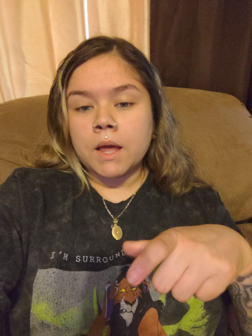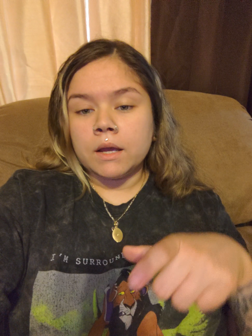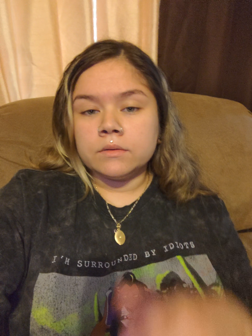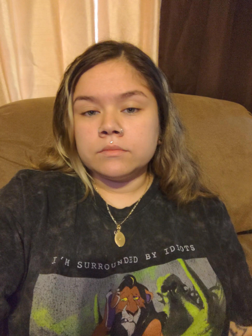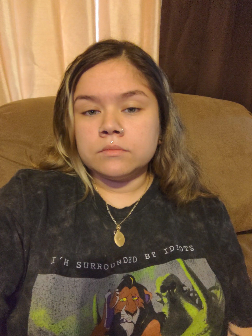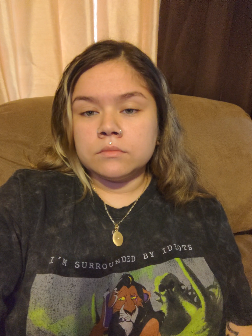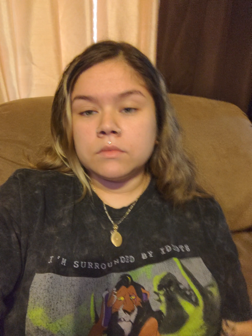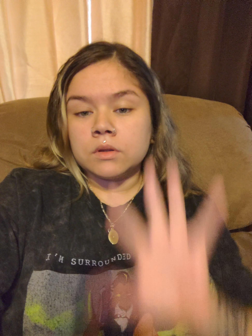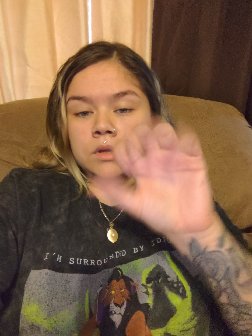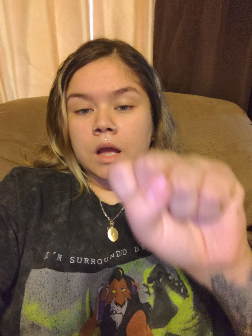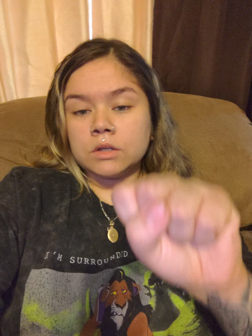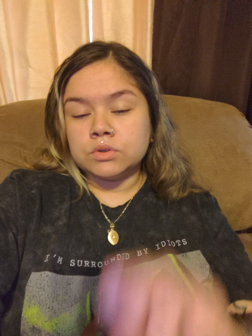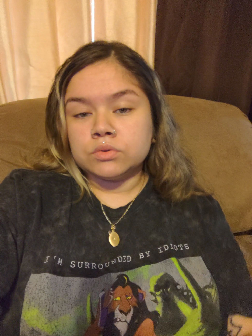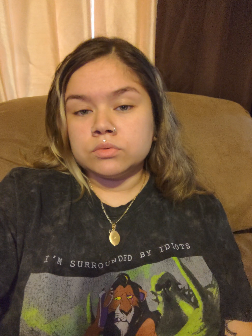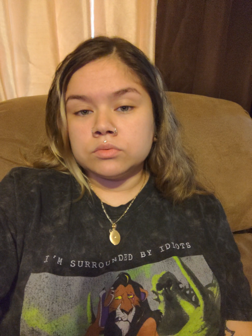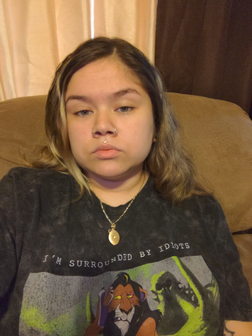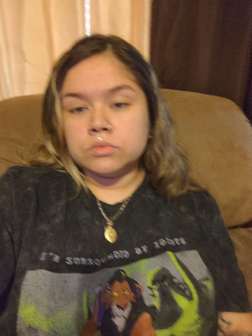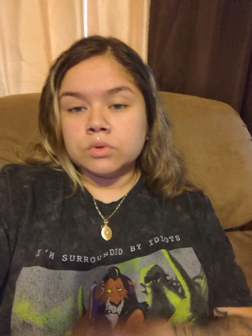catch